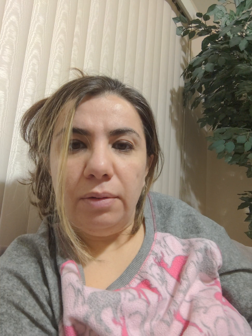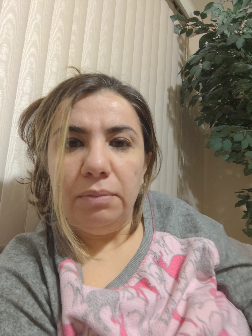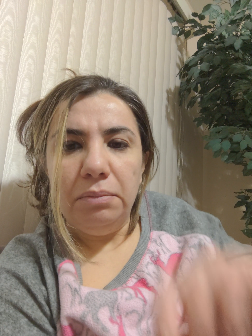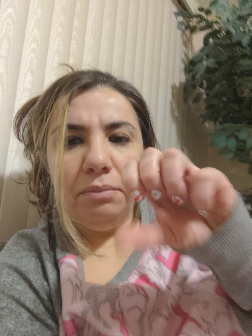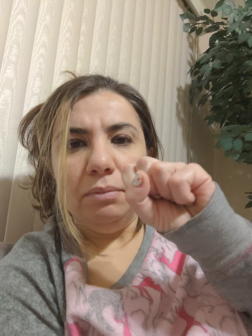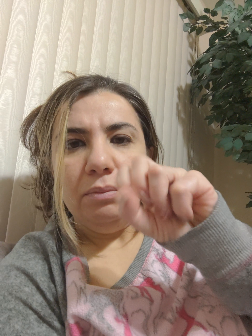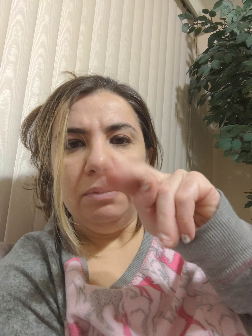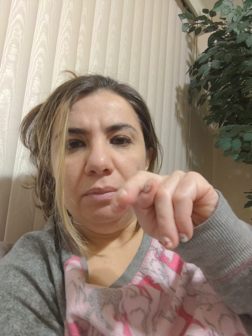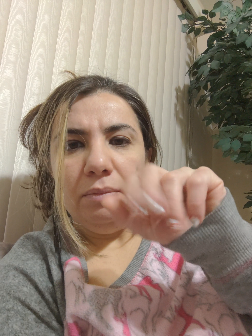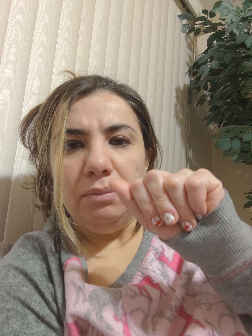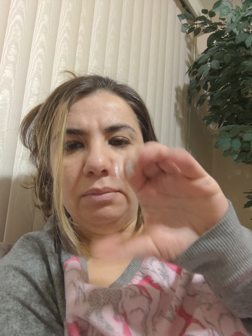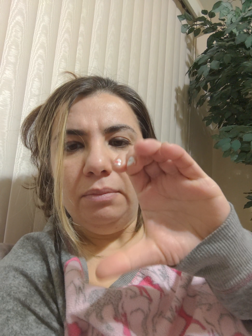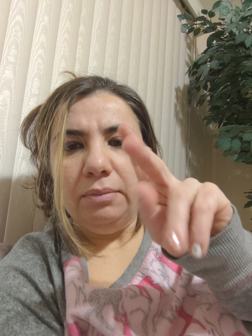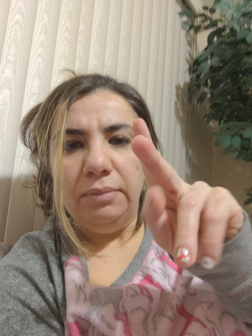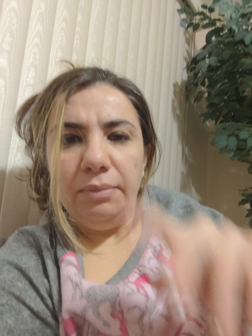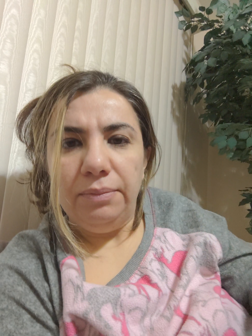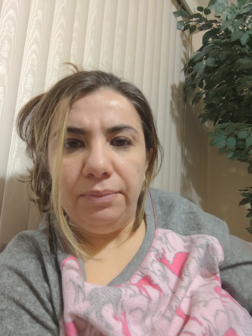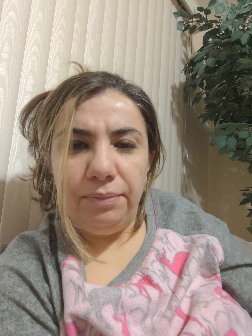snack